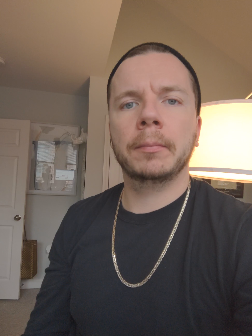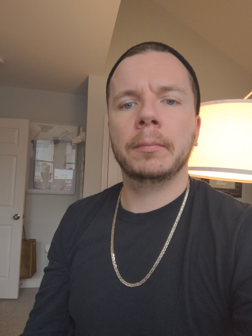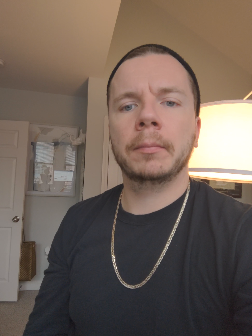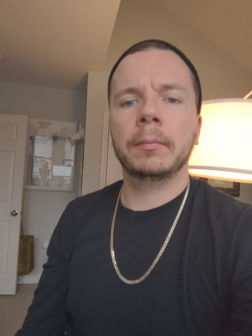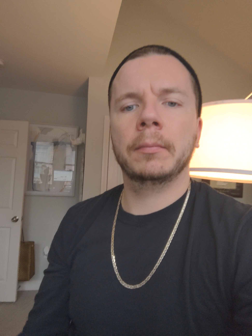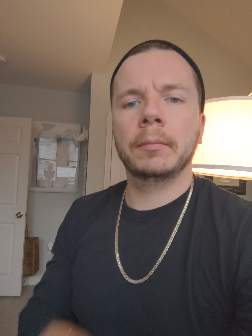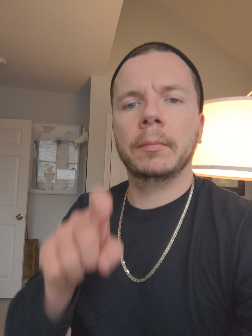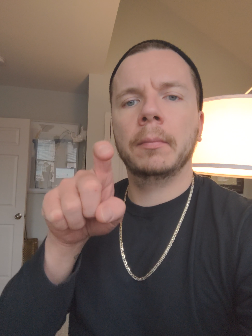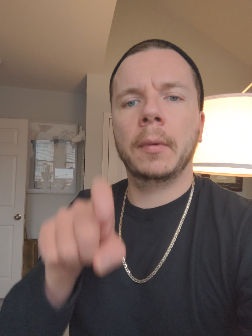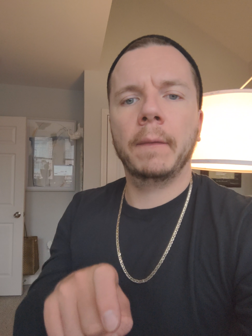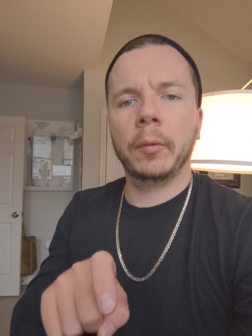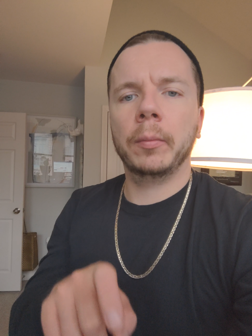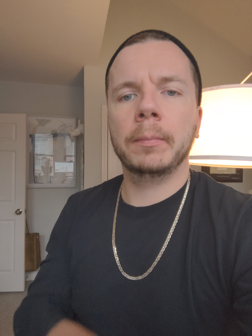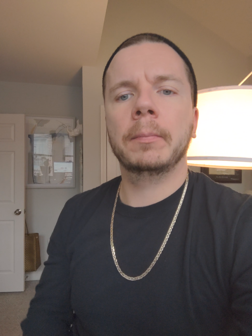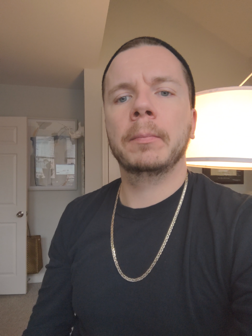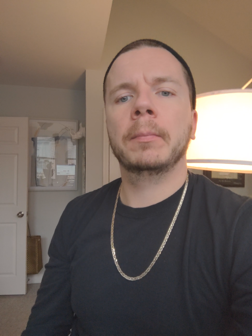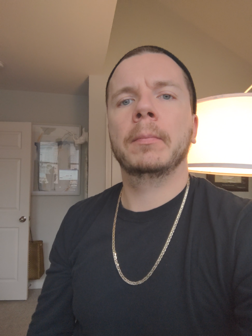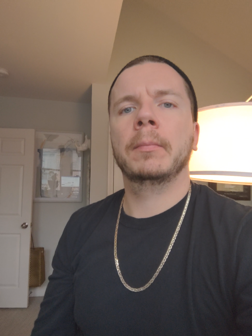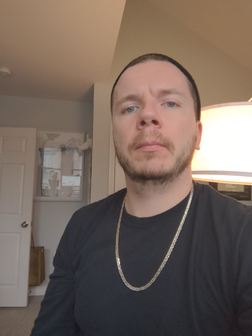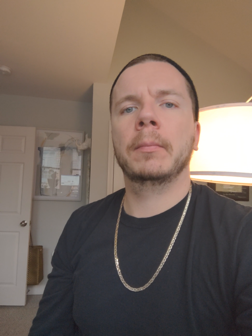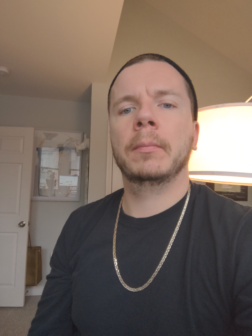have to